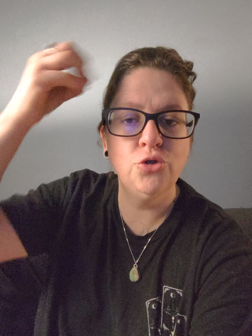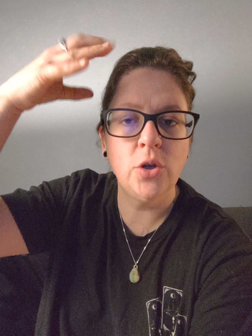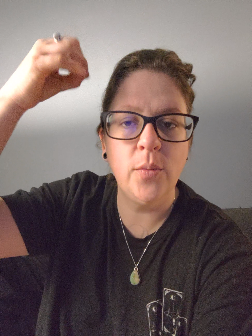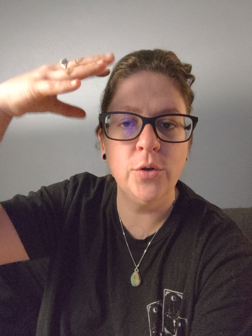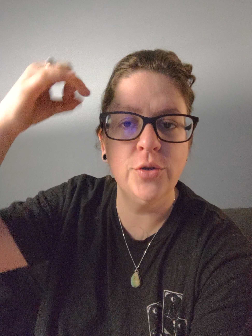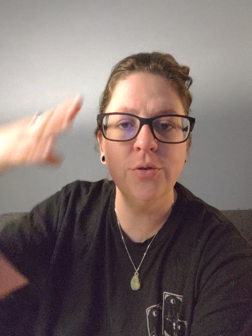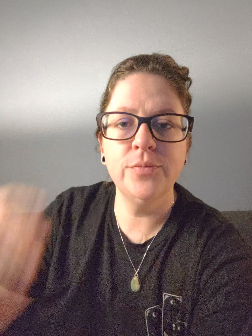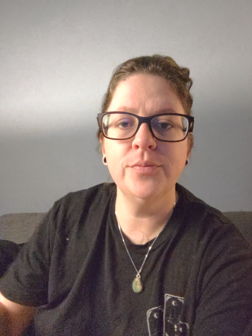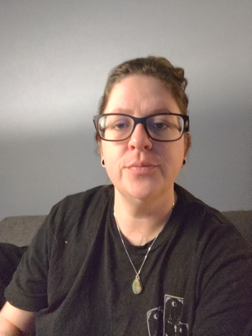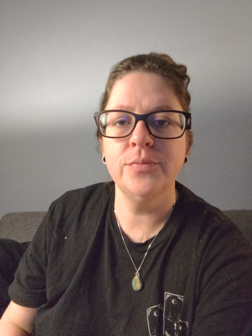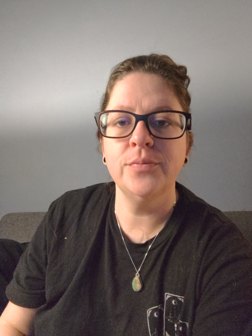shower